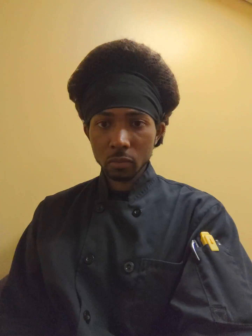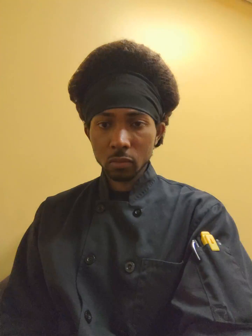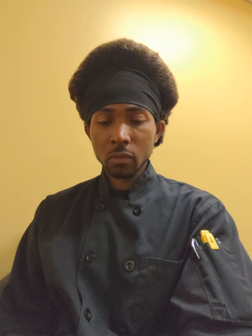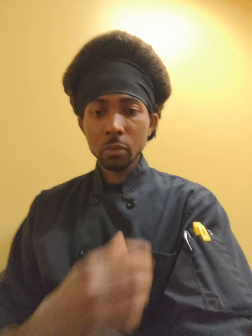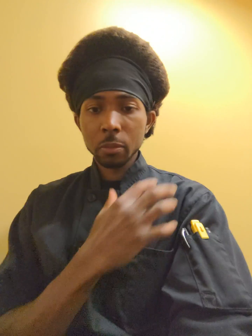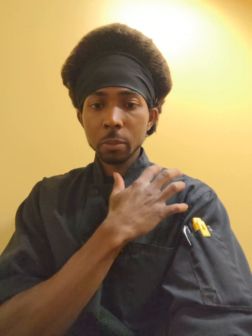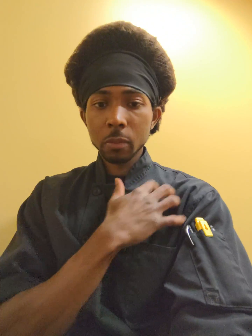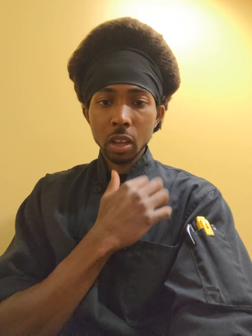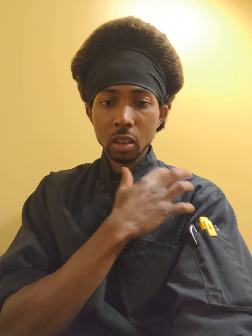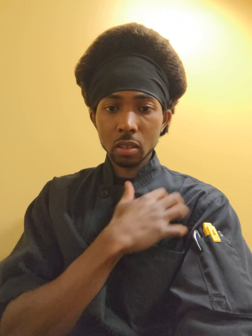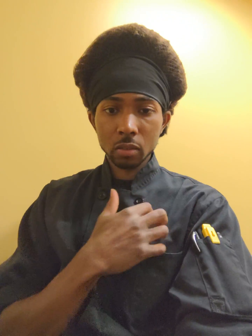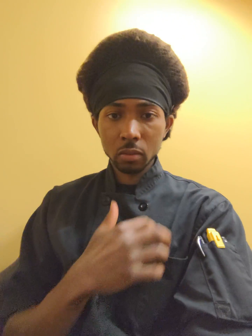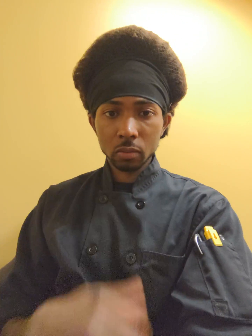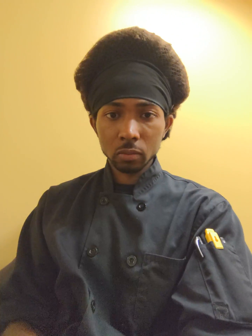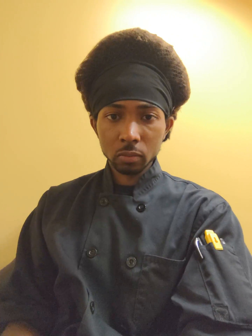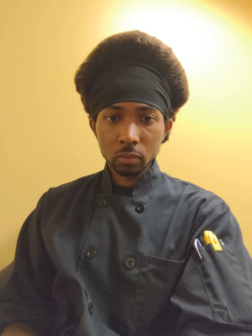bear